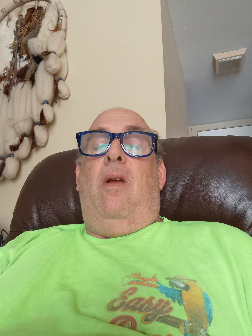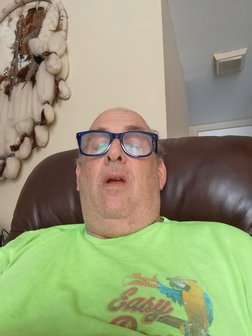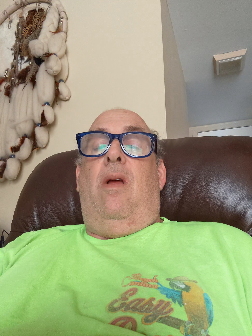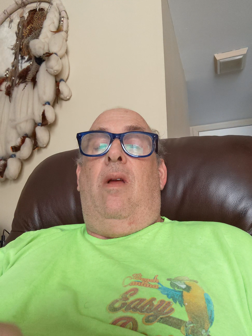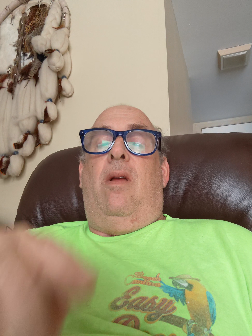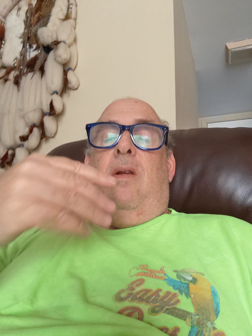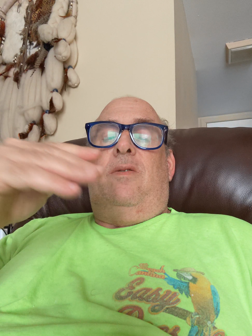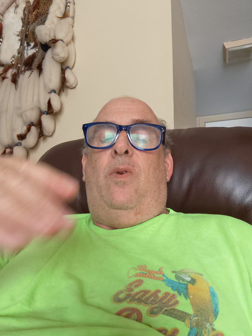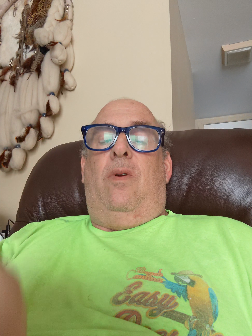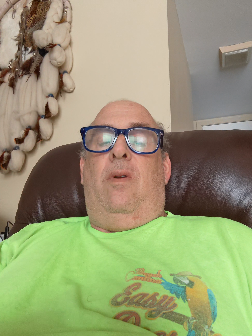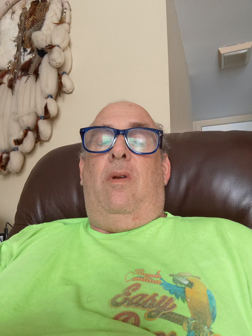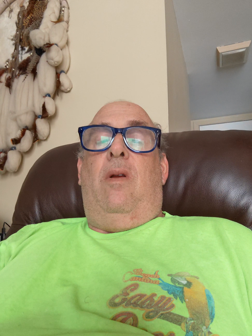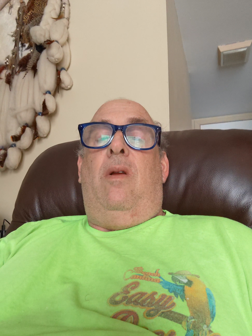store